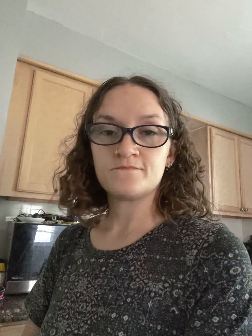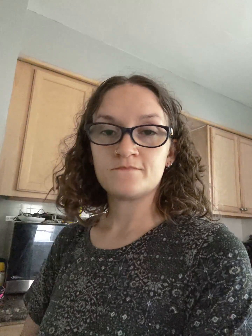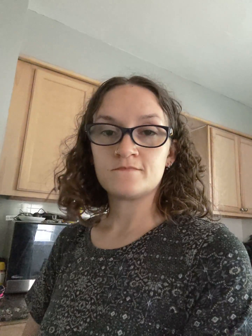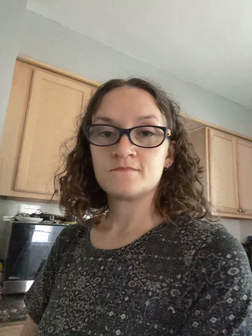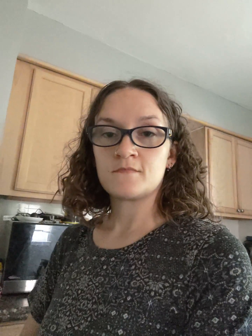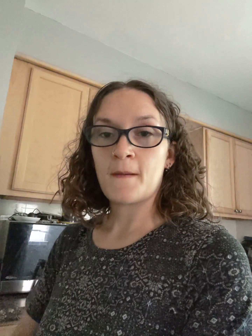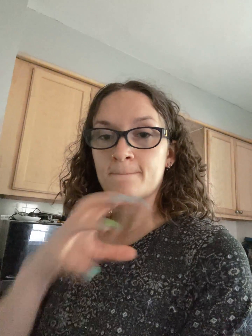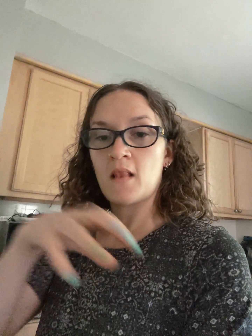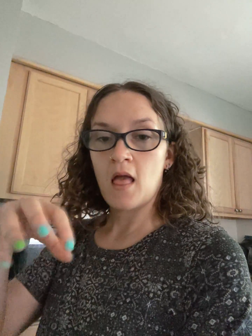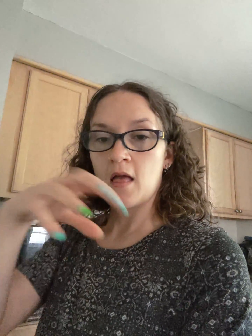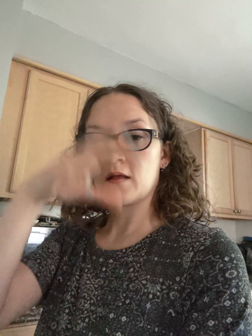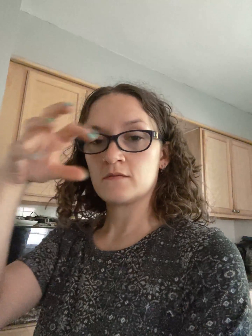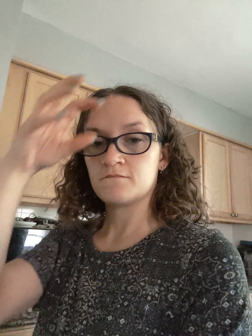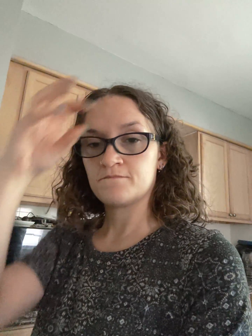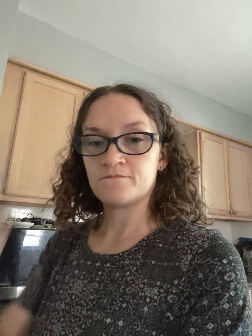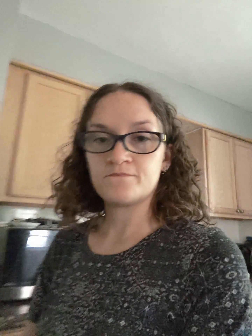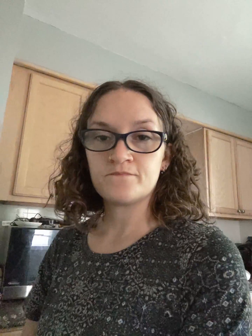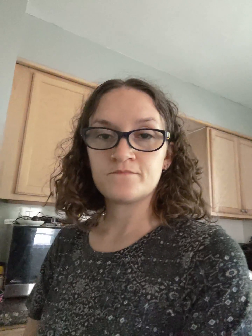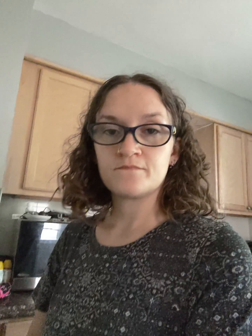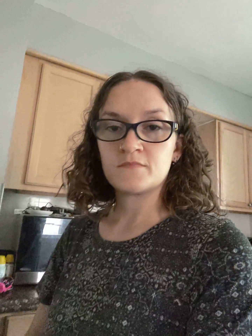block